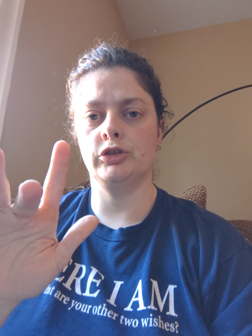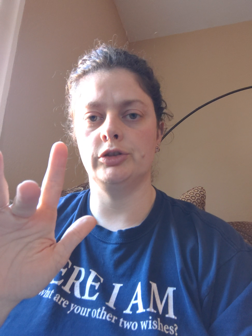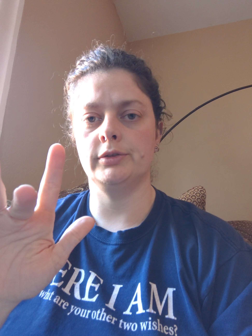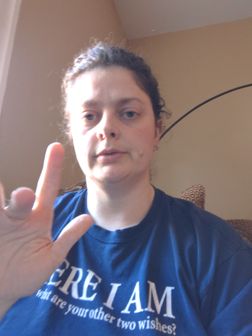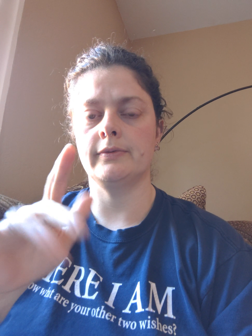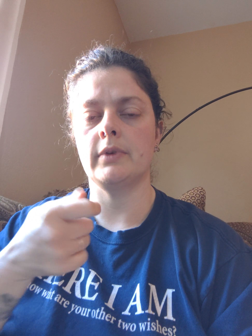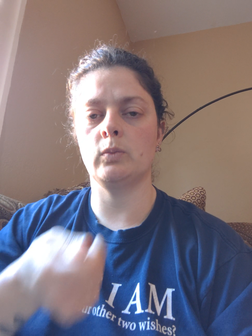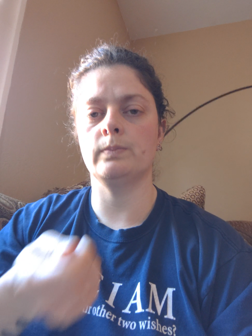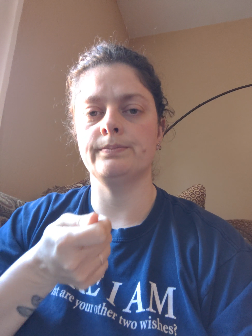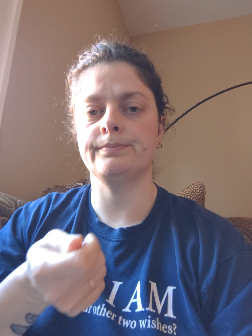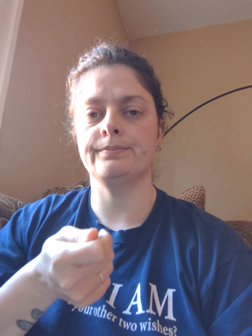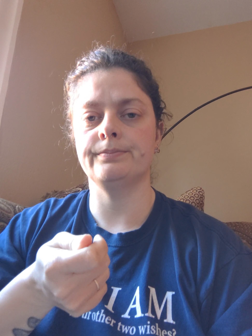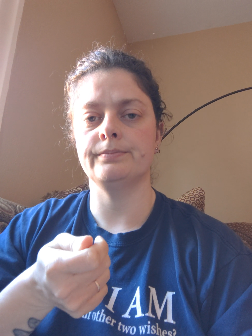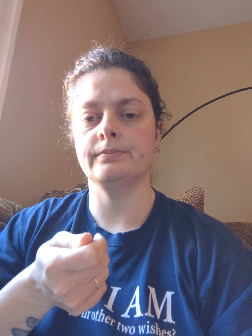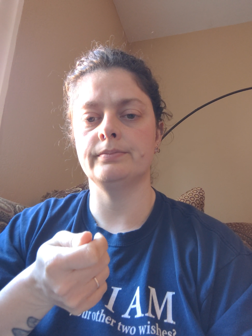vacuum